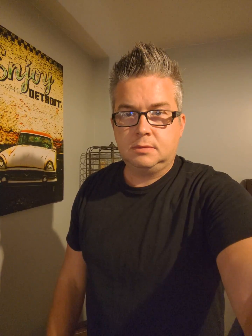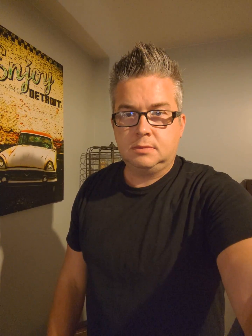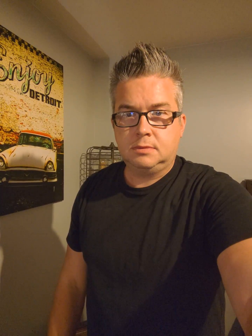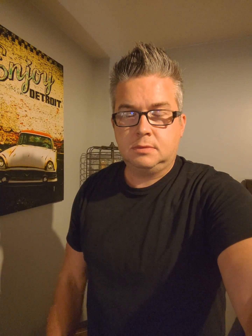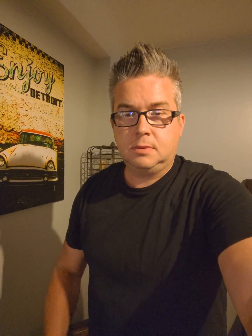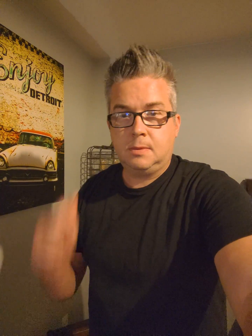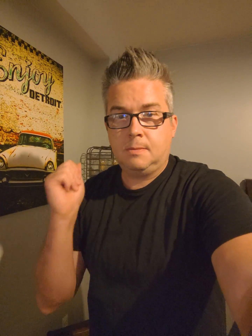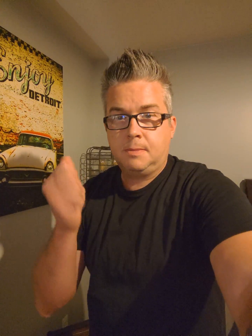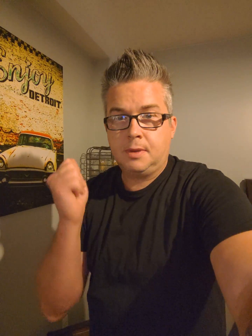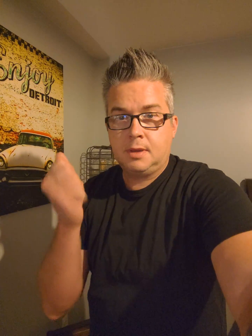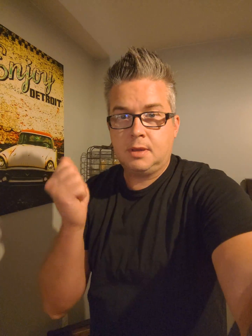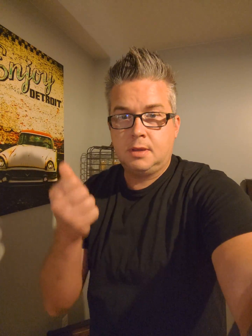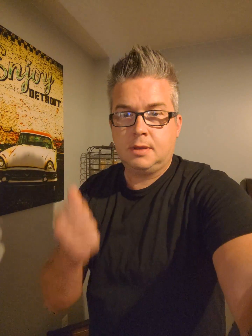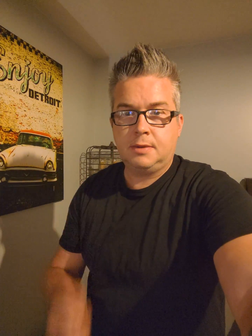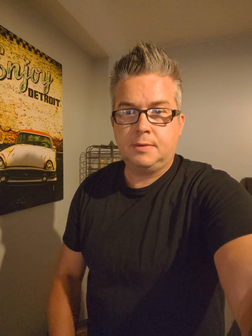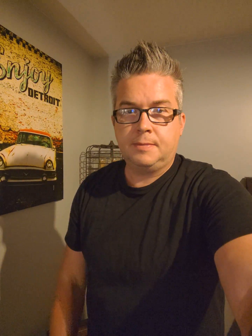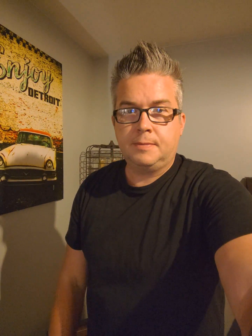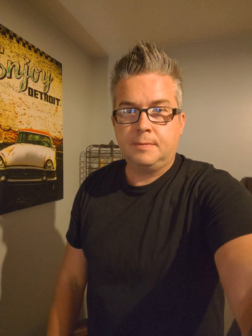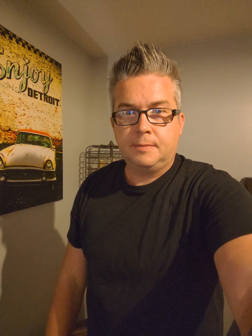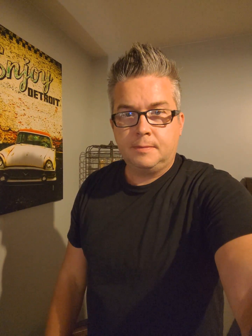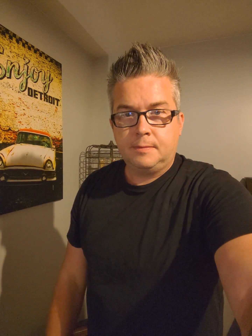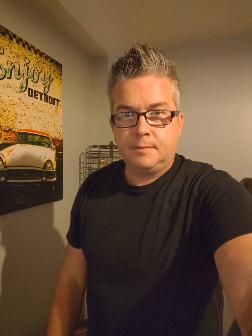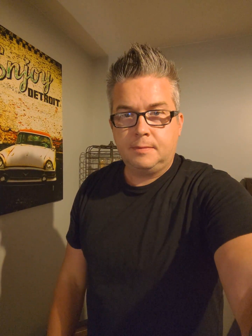bat